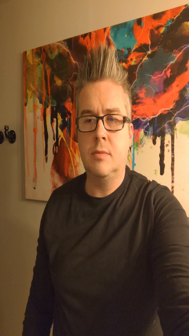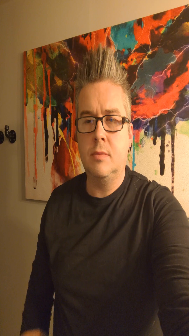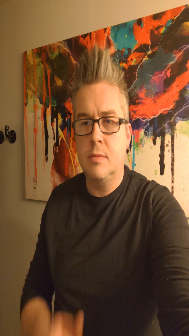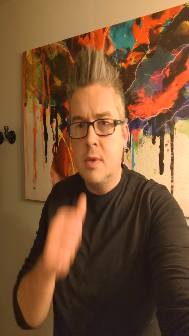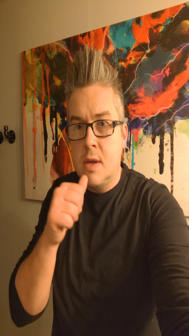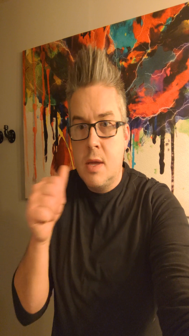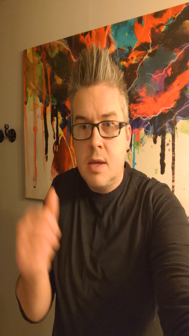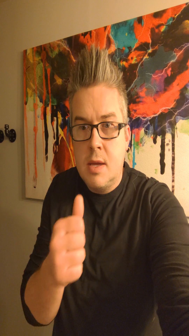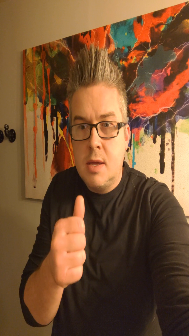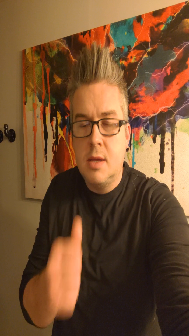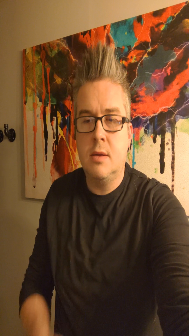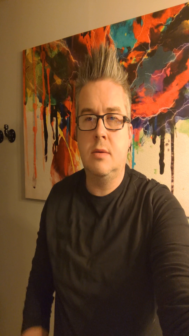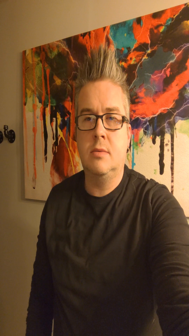hide